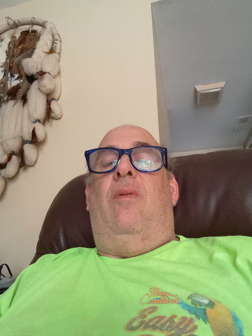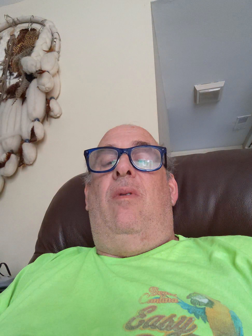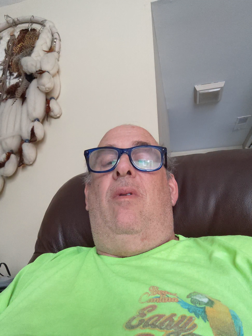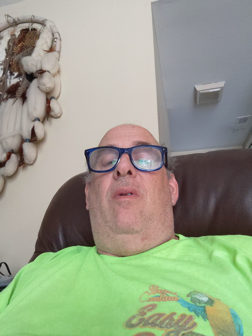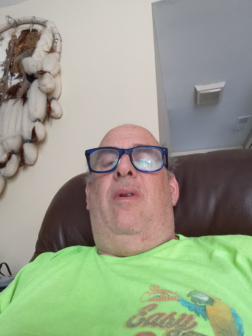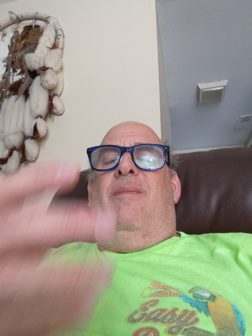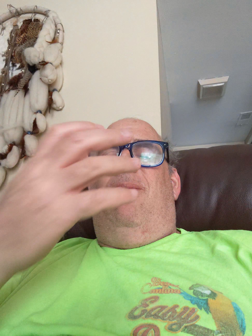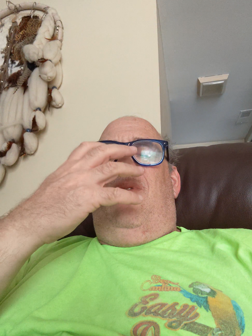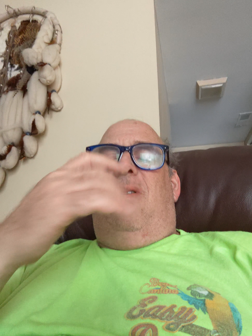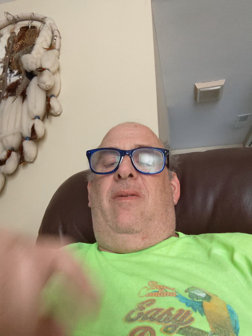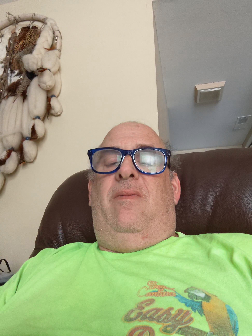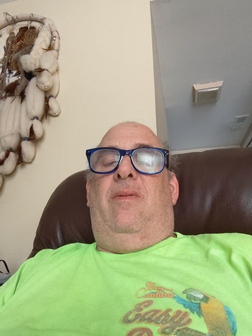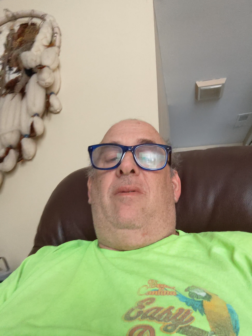mad